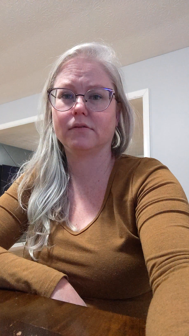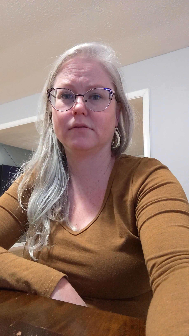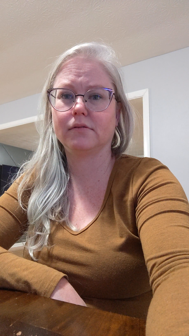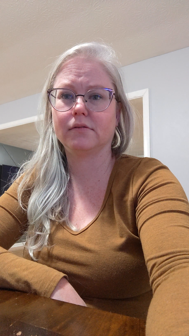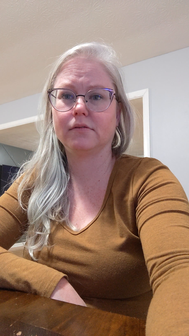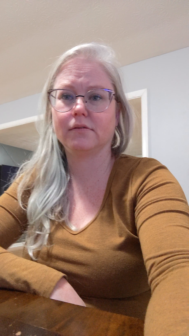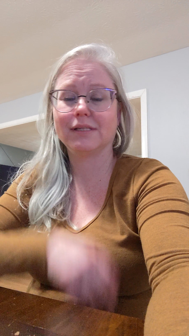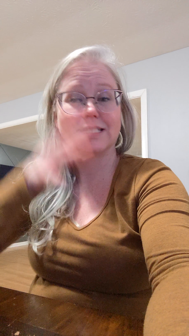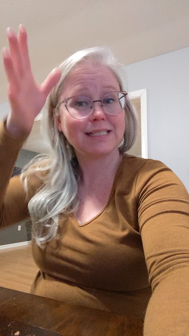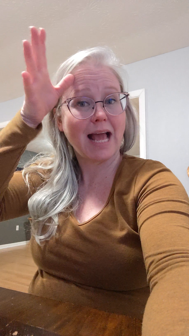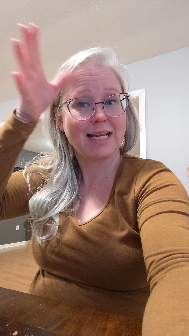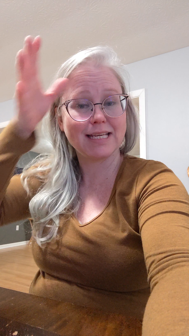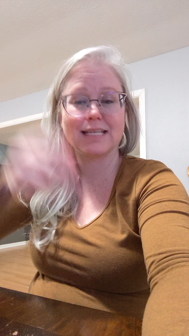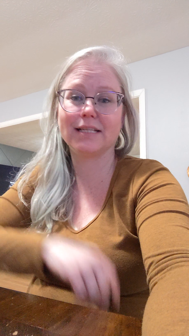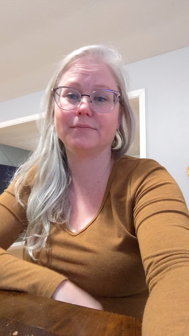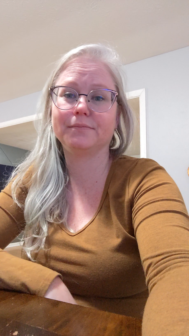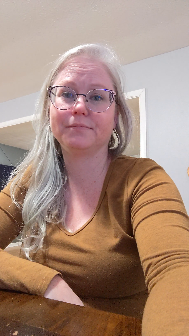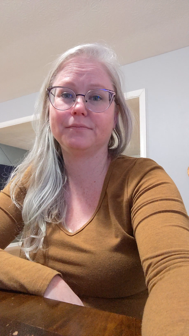daddy